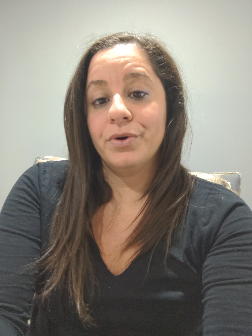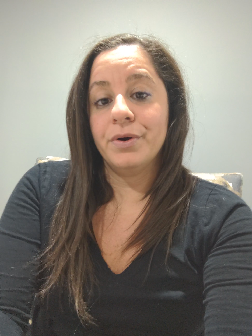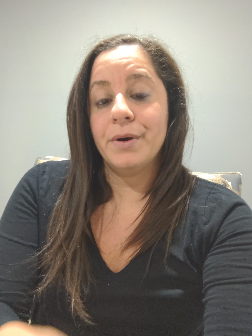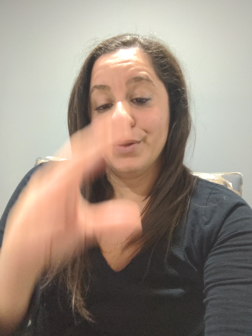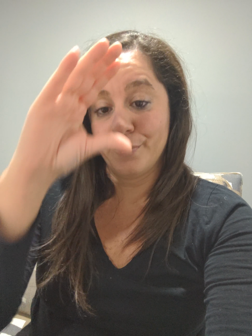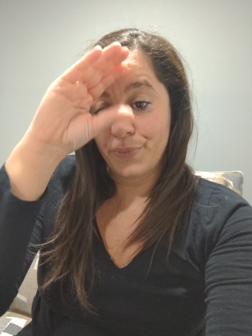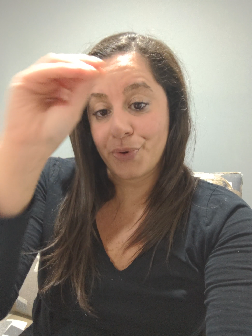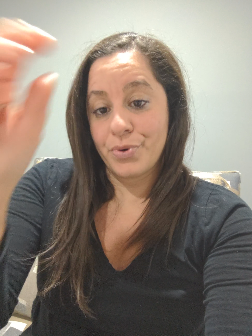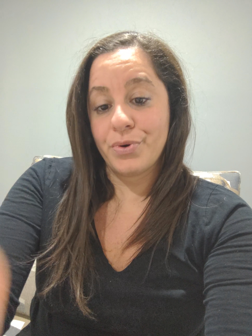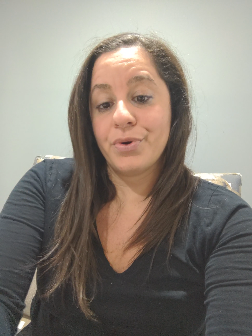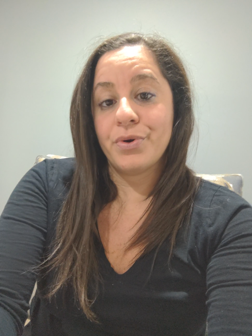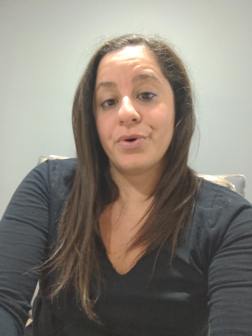boy